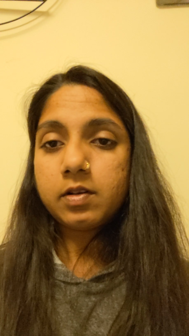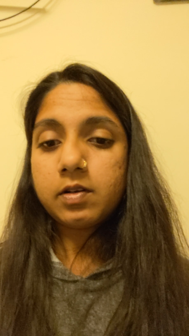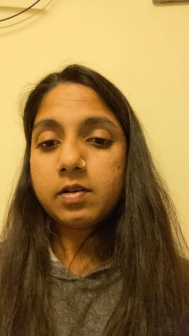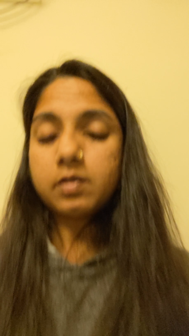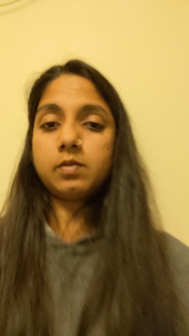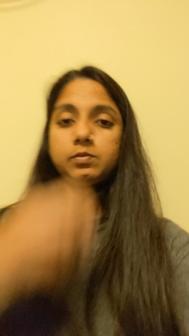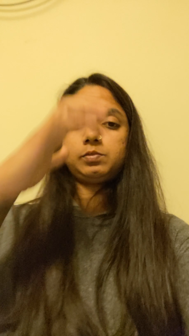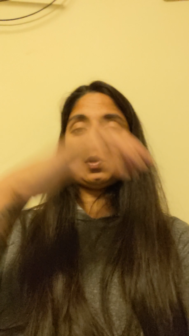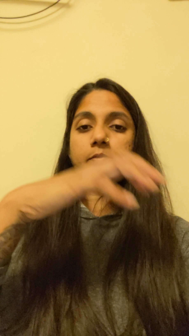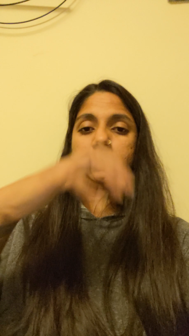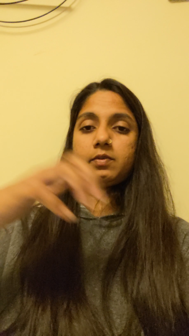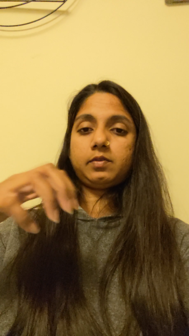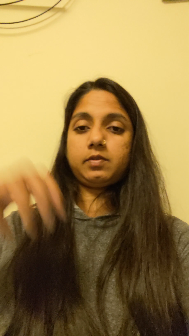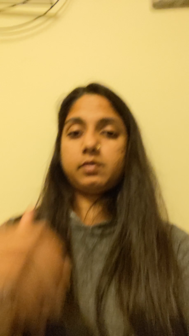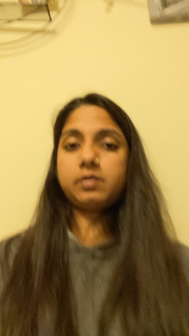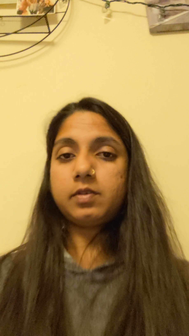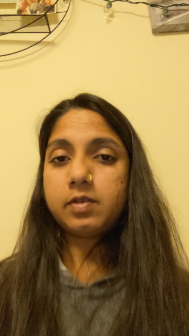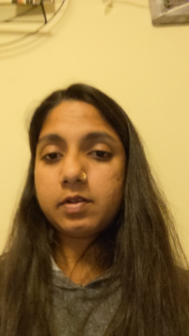grapes